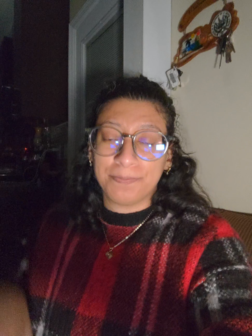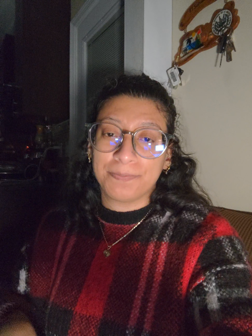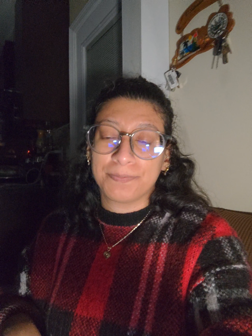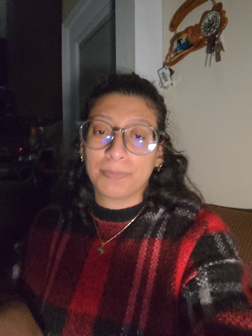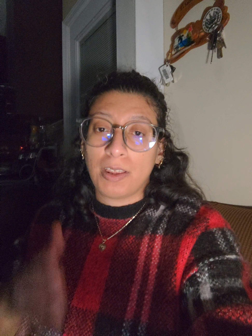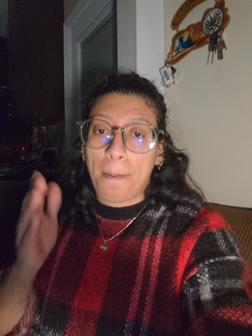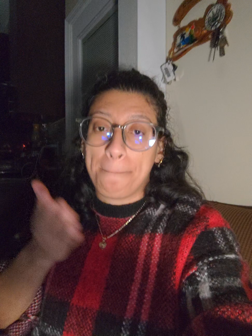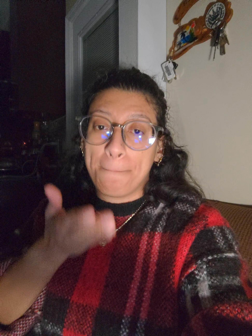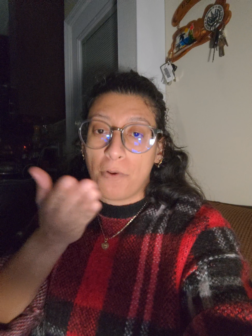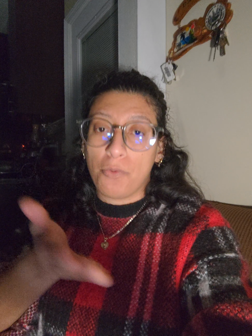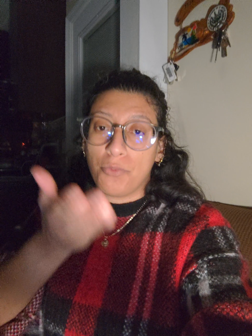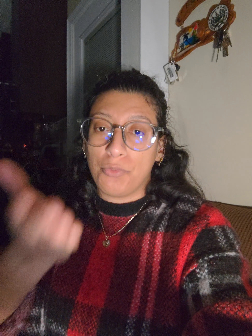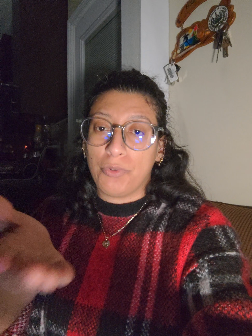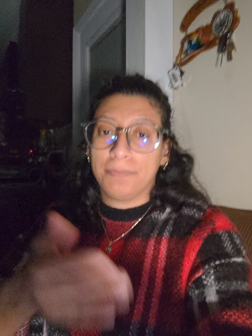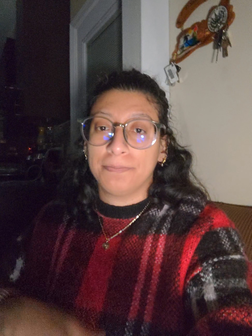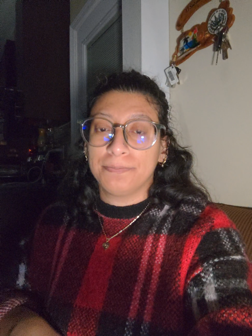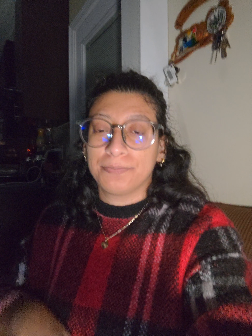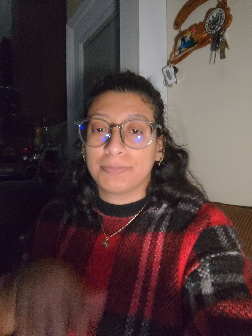boat